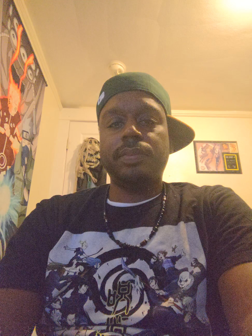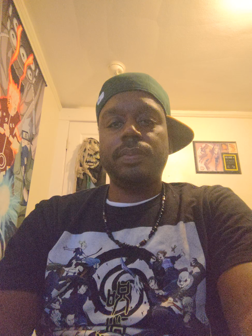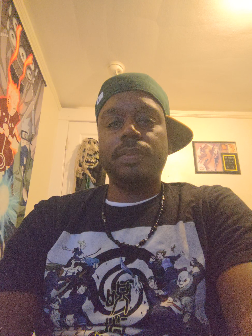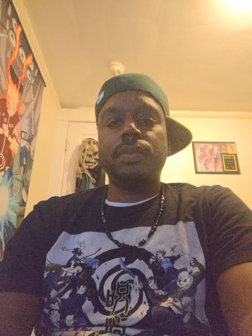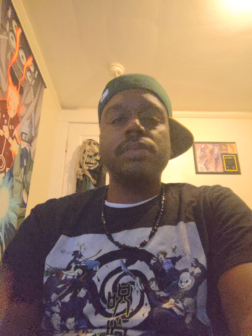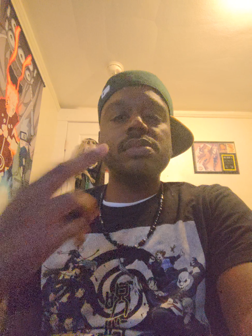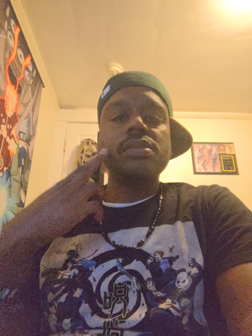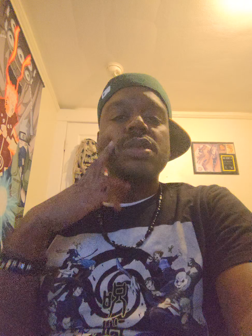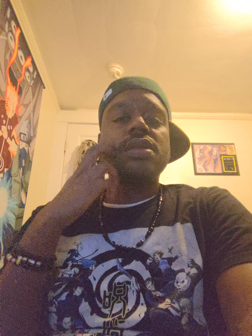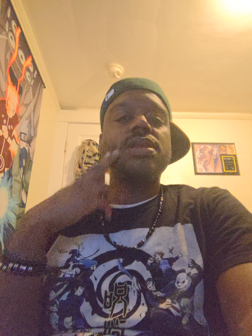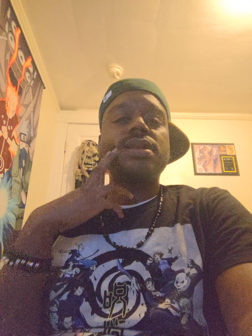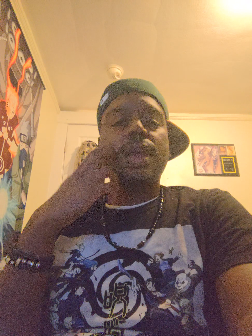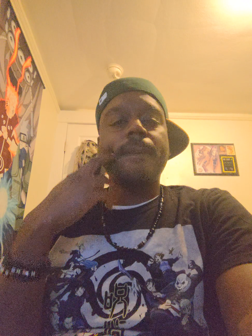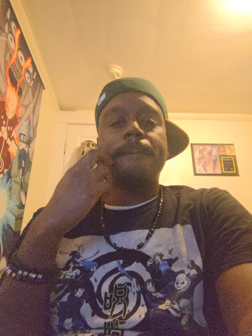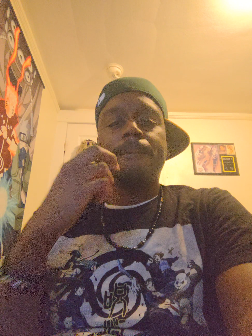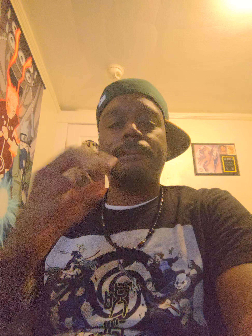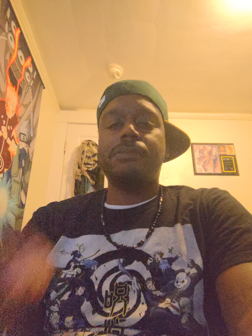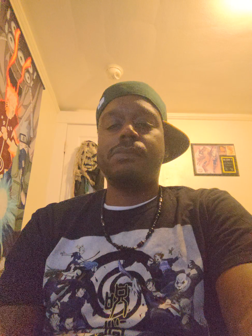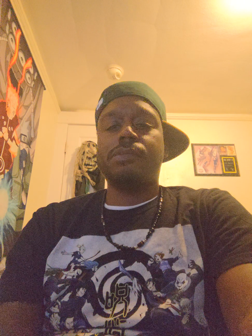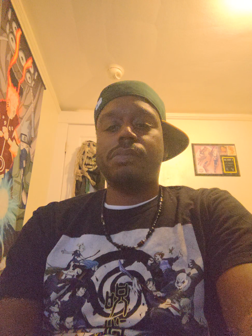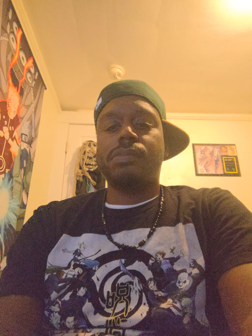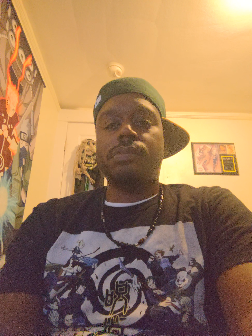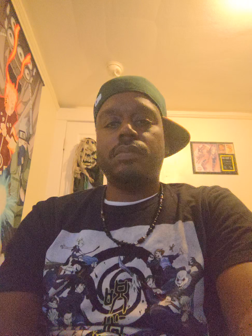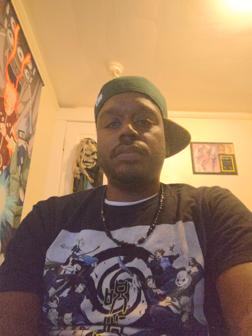gum